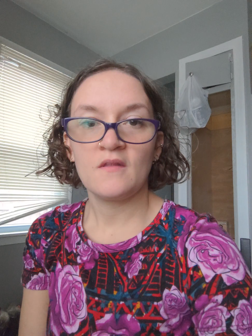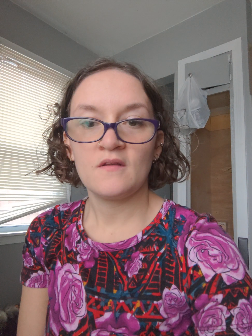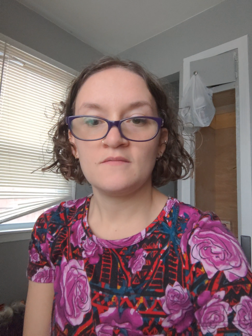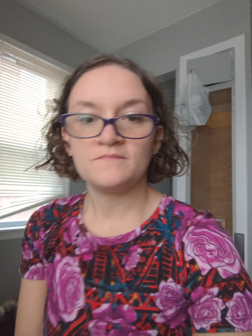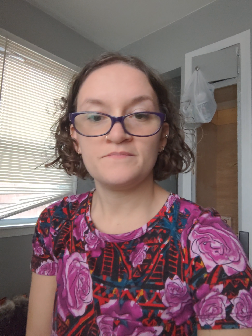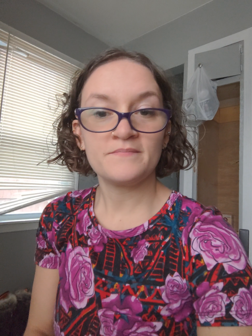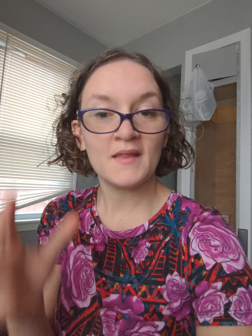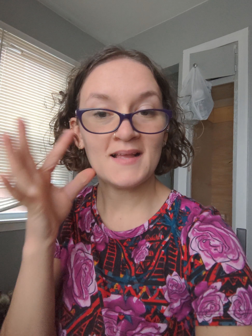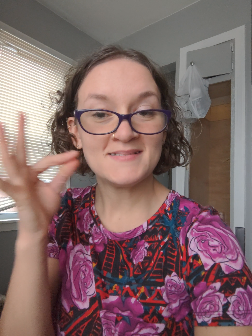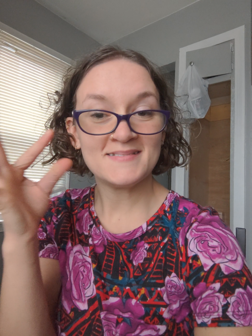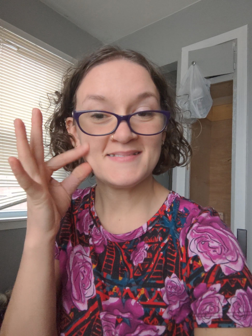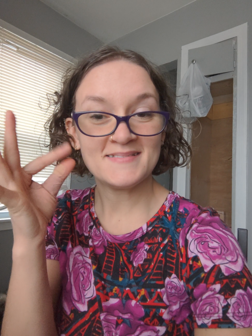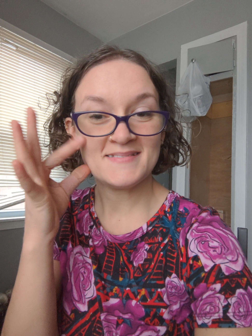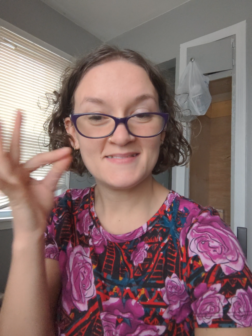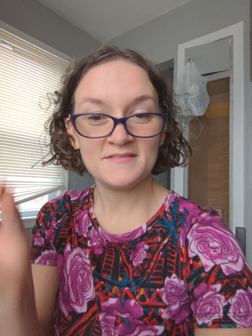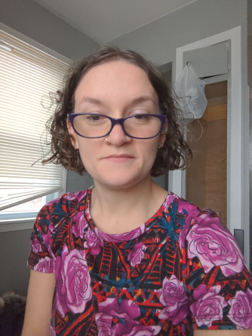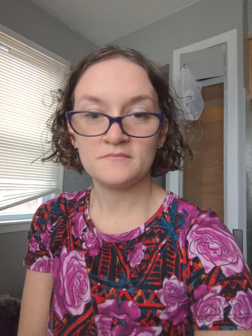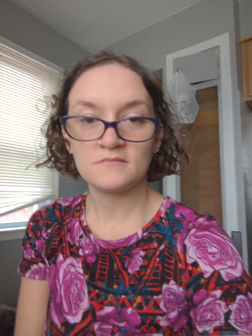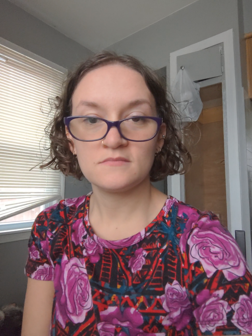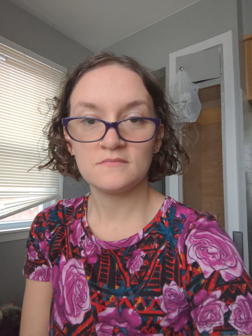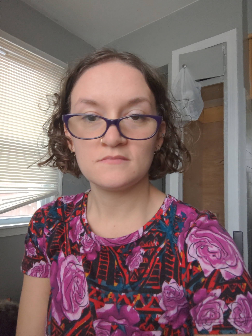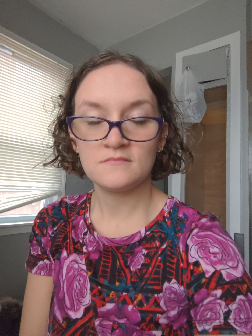cat